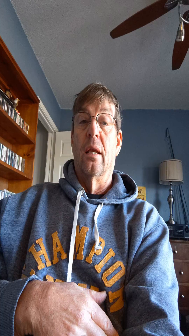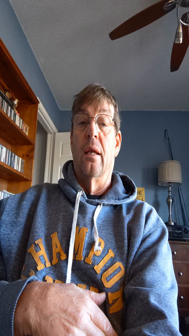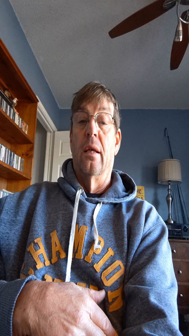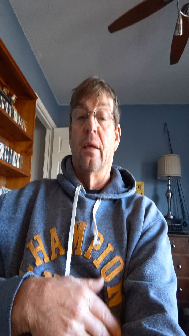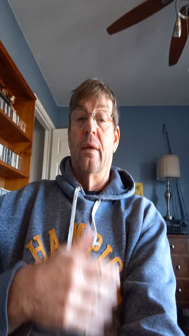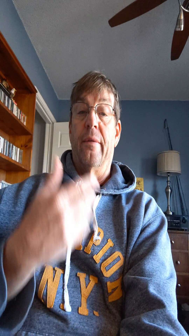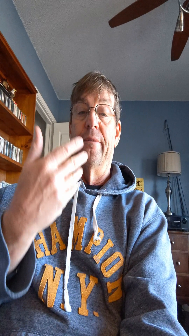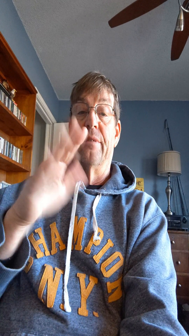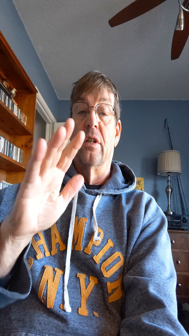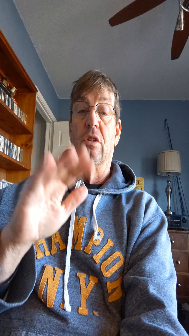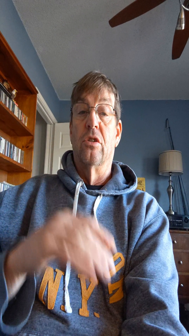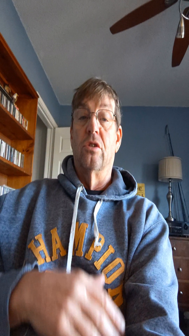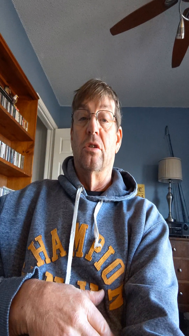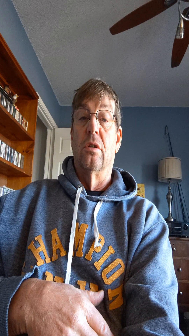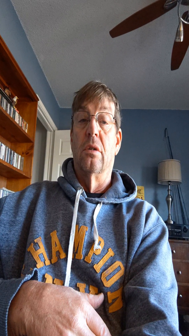finish